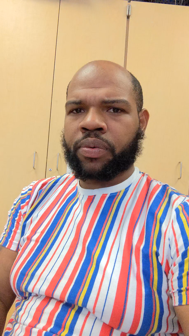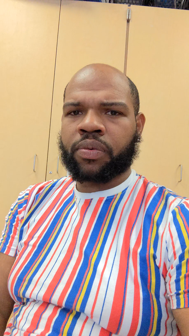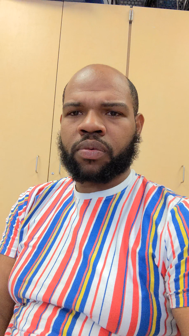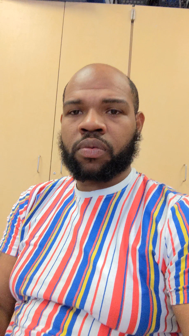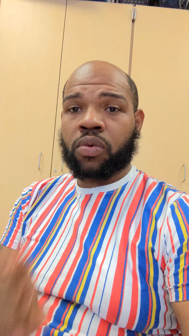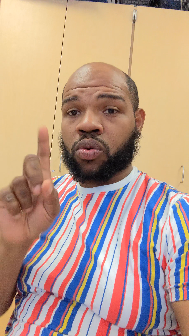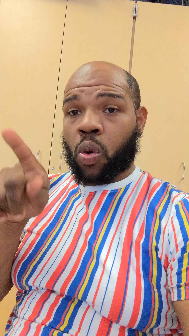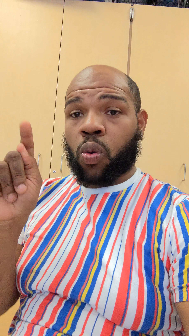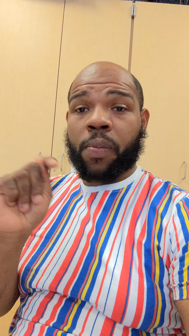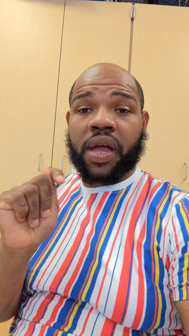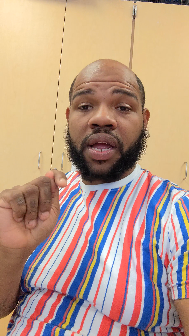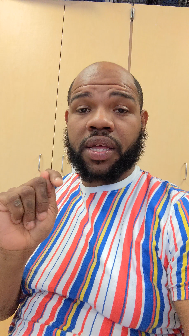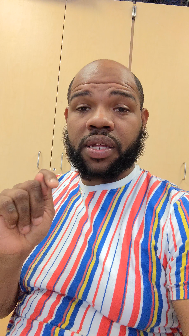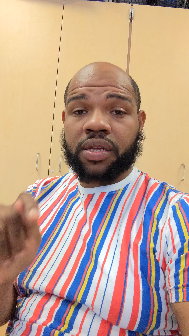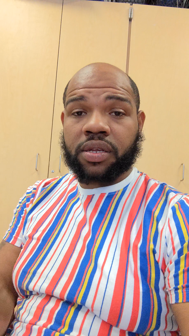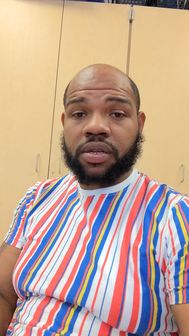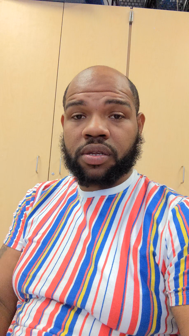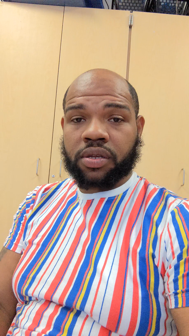go potty